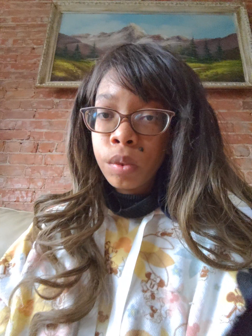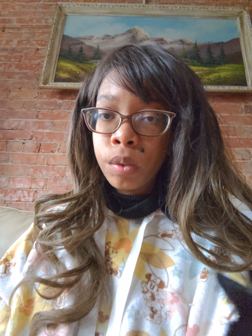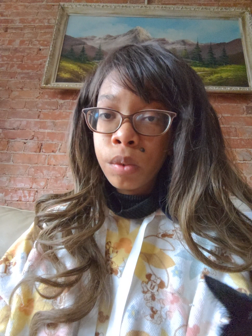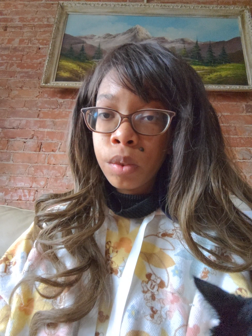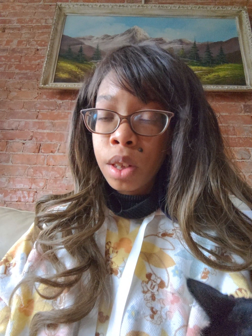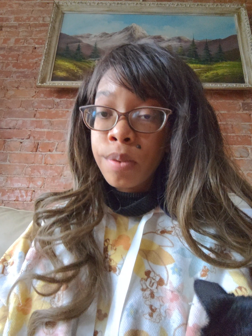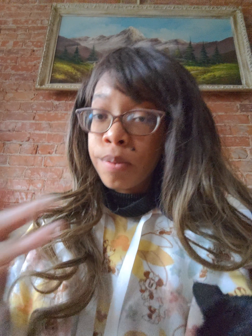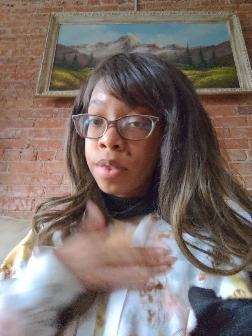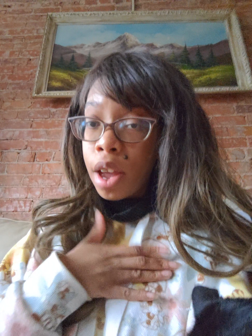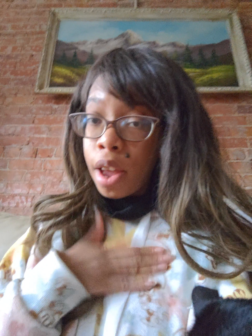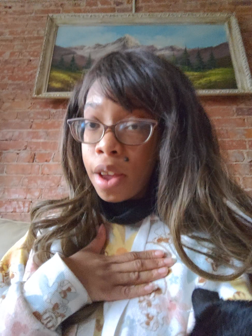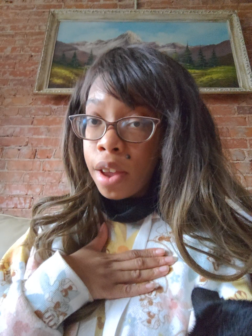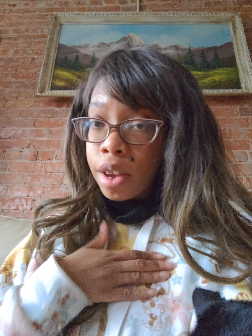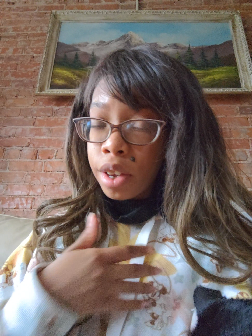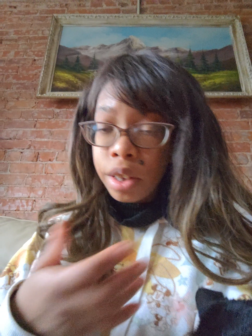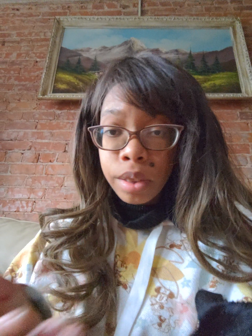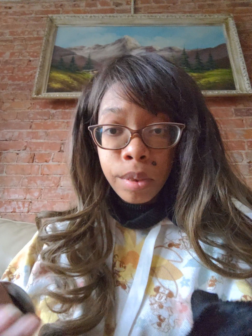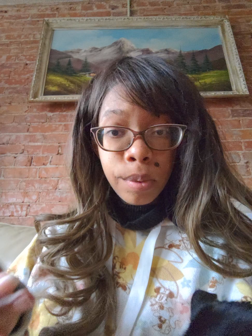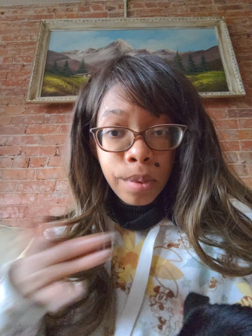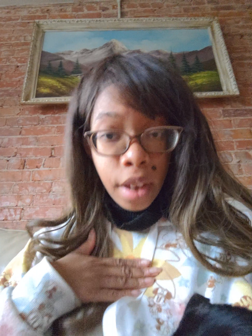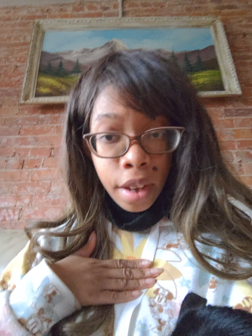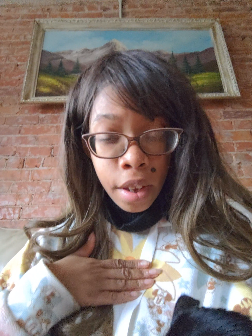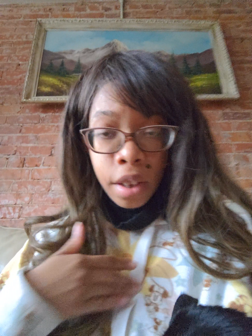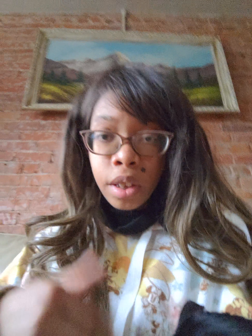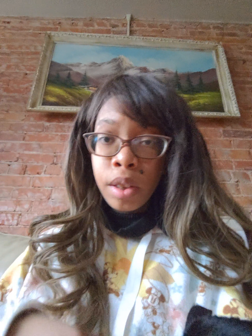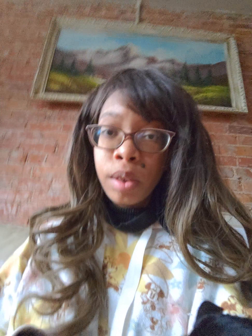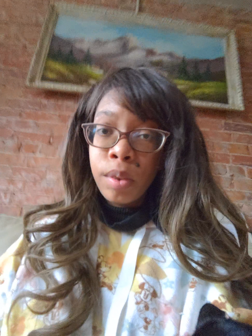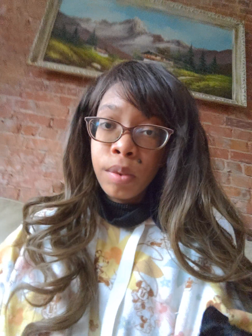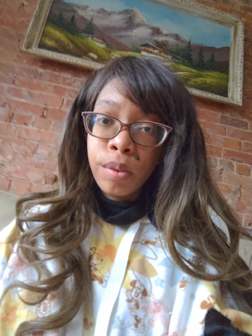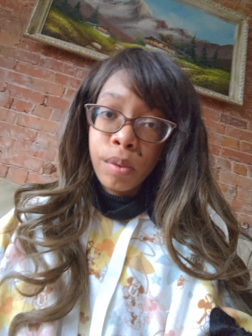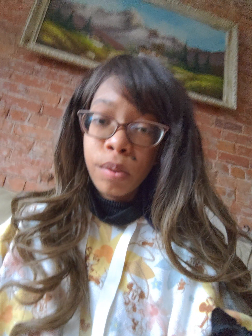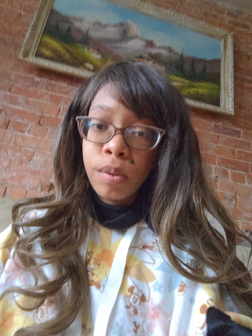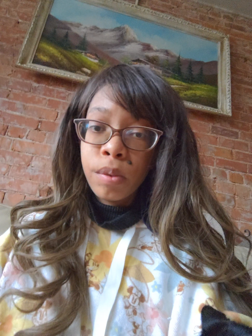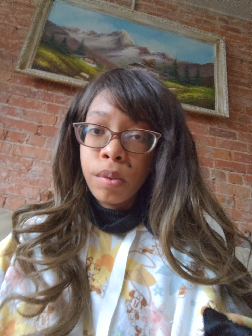my